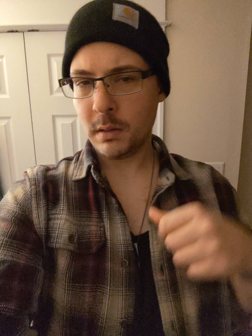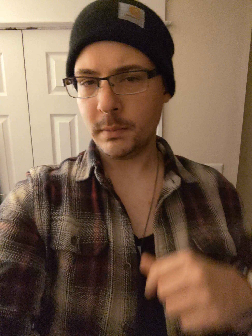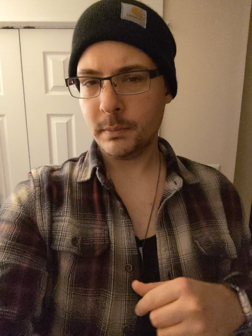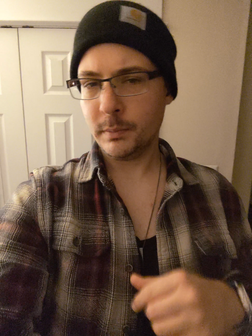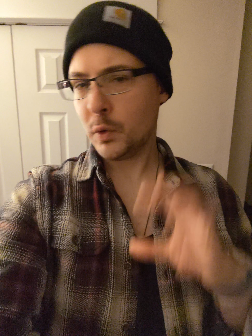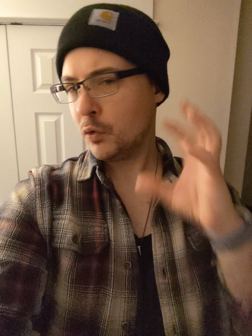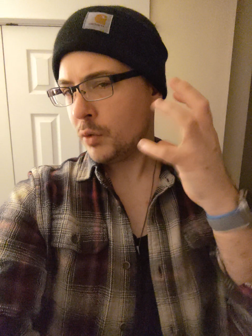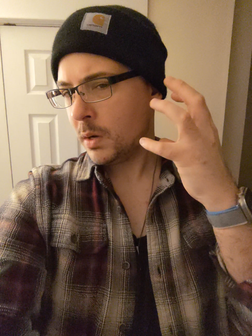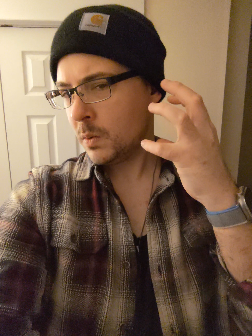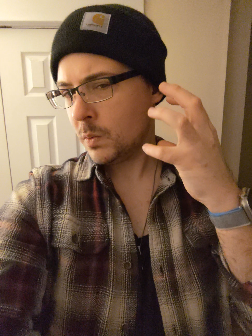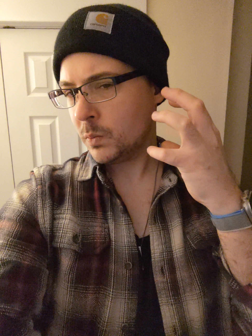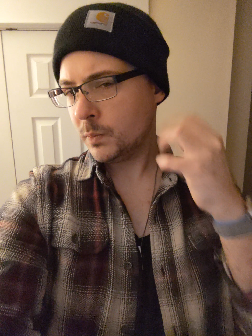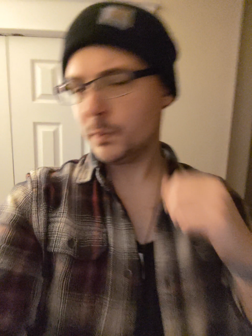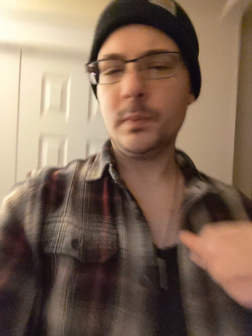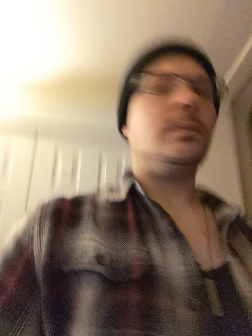radio